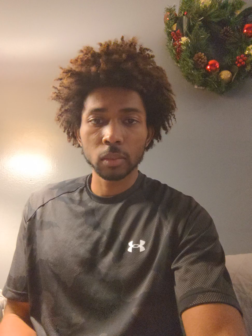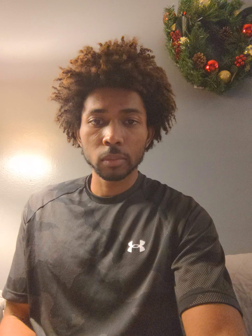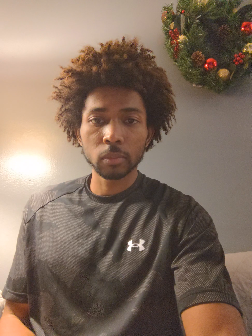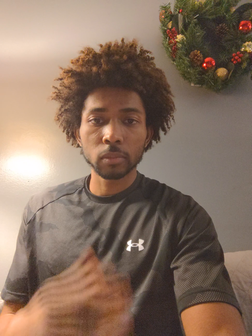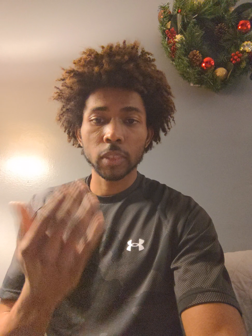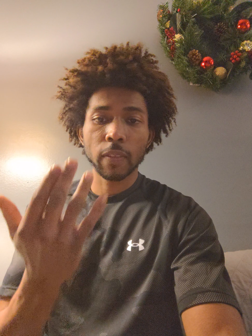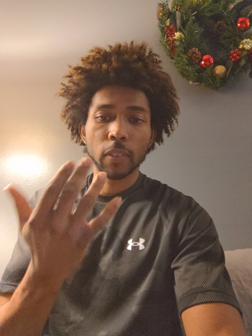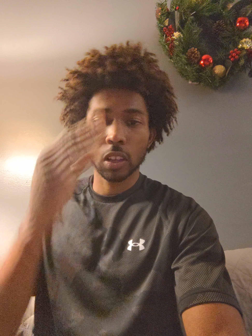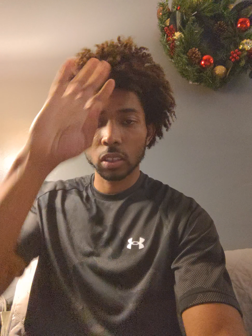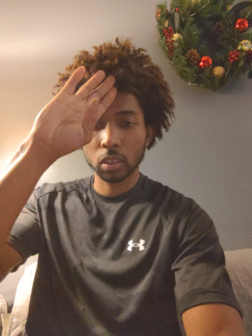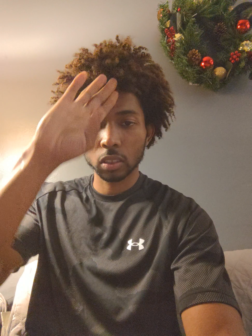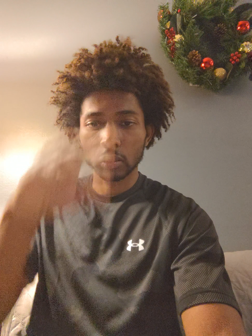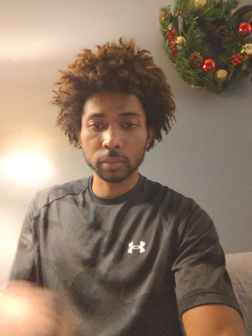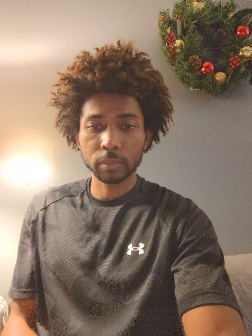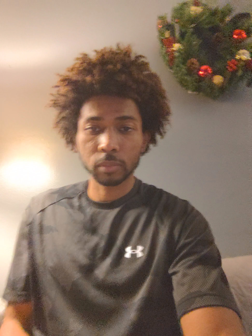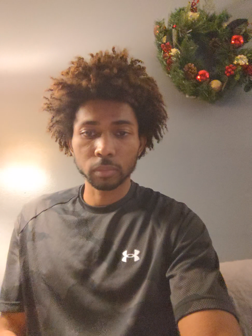fireman